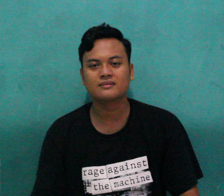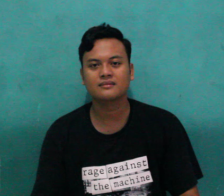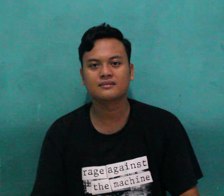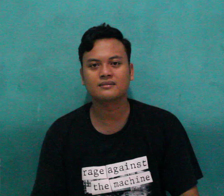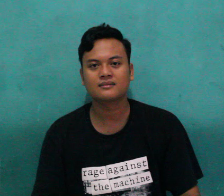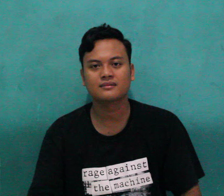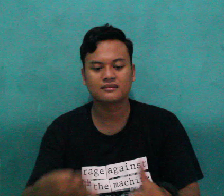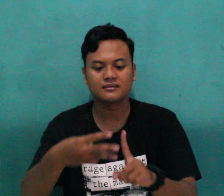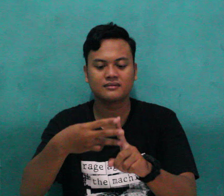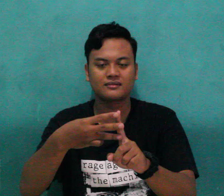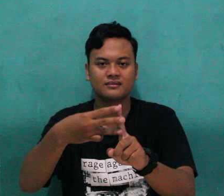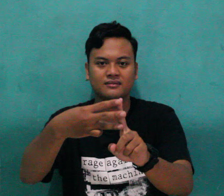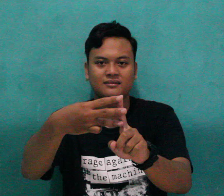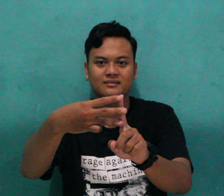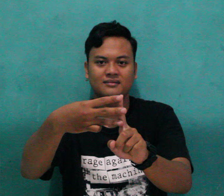B